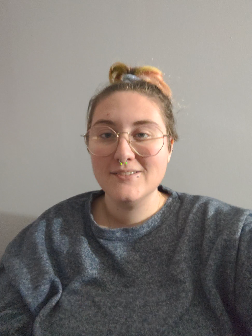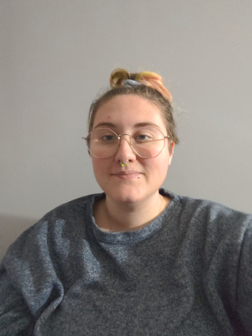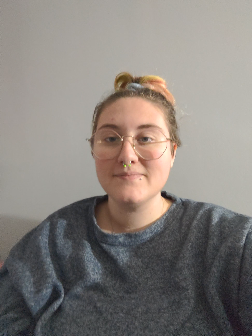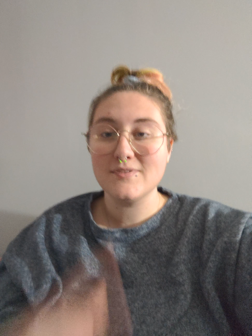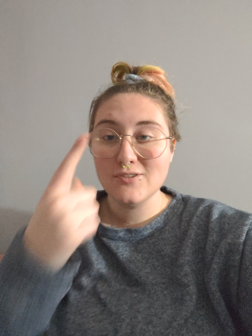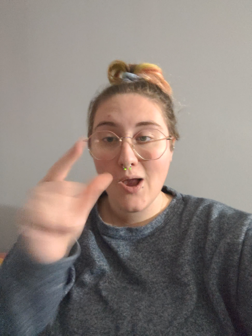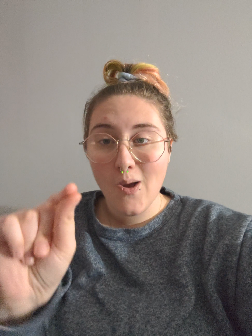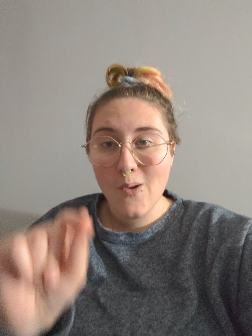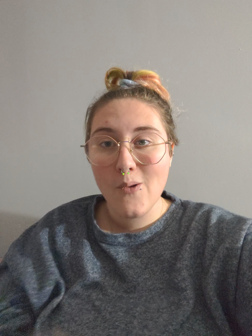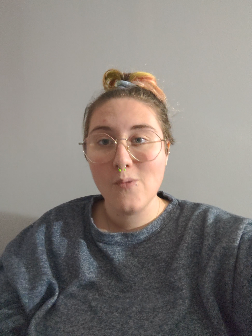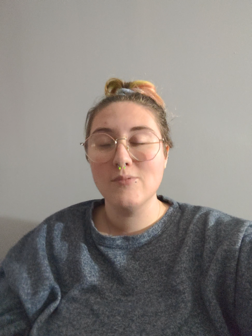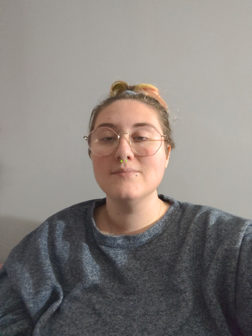go